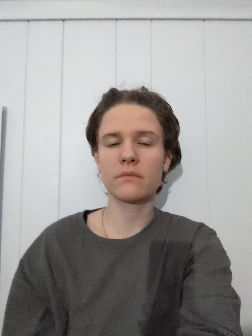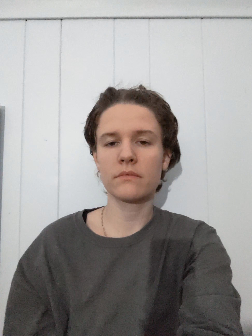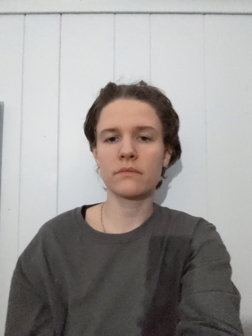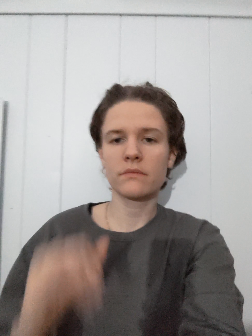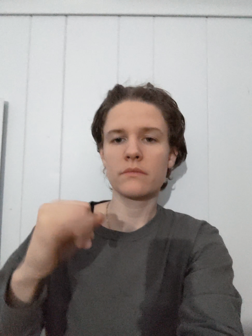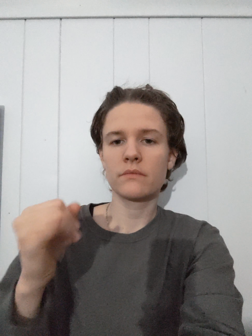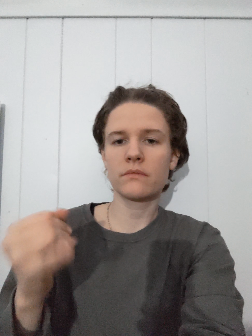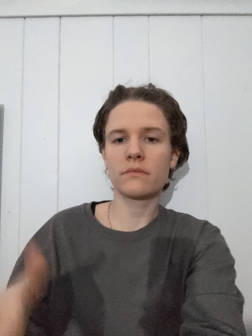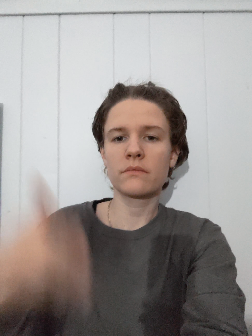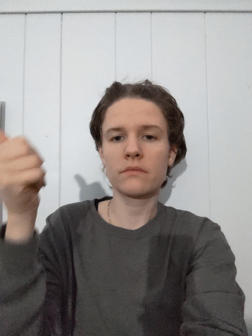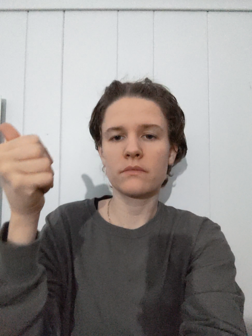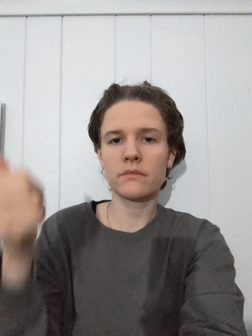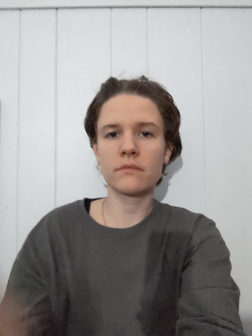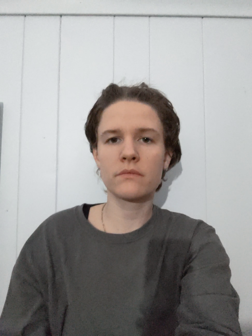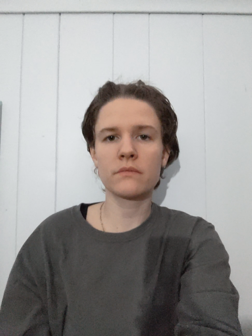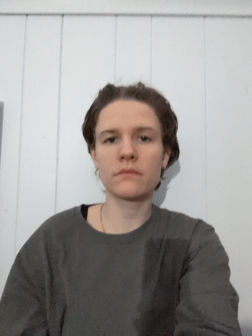jeans